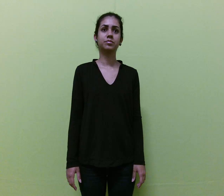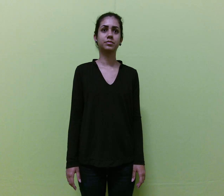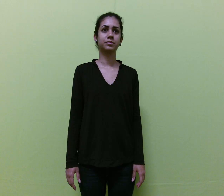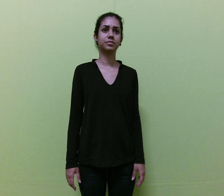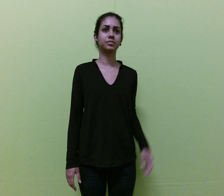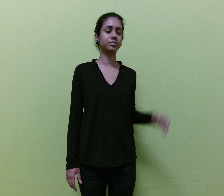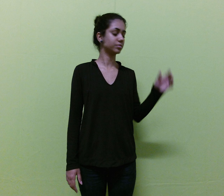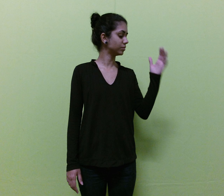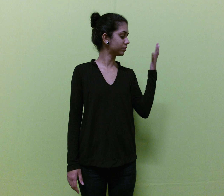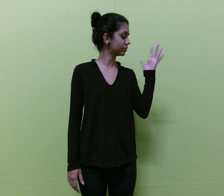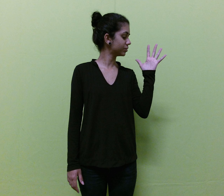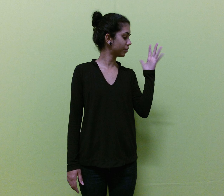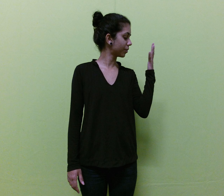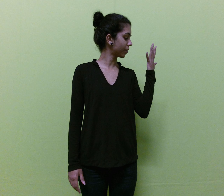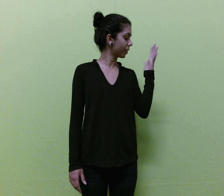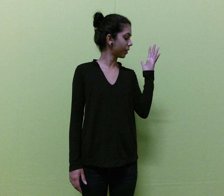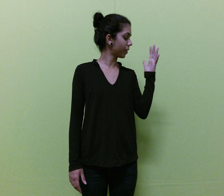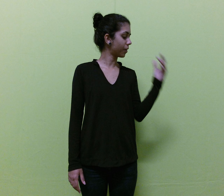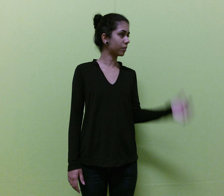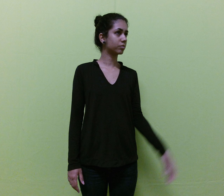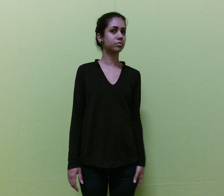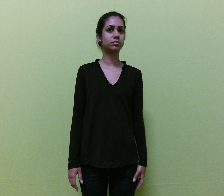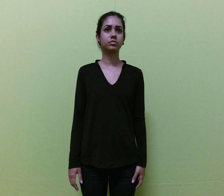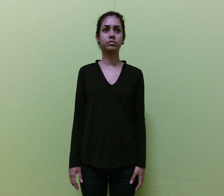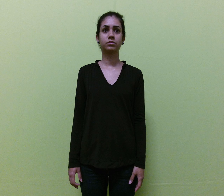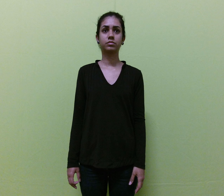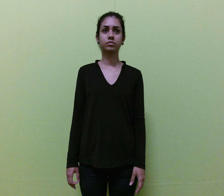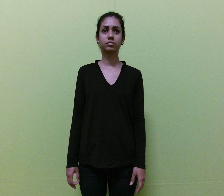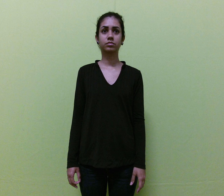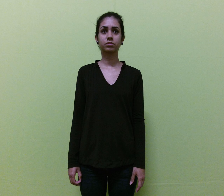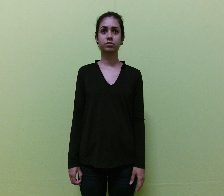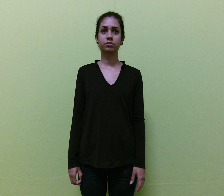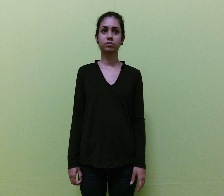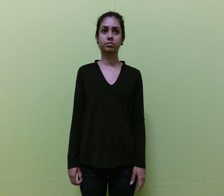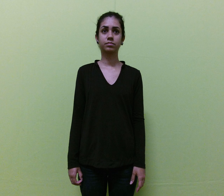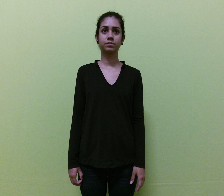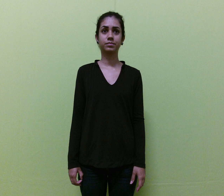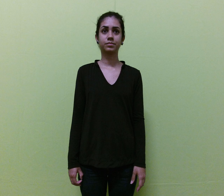espelho